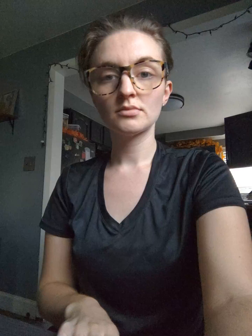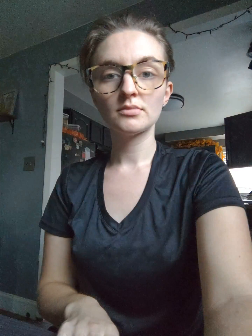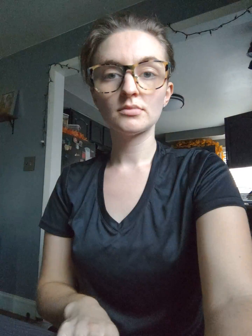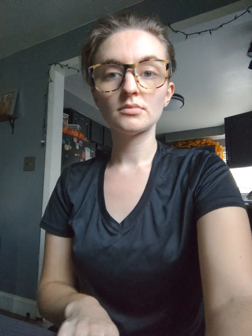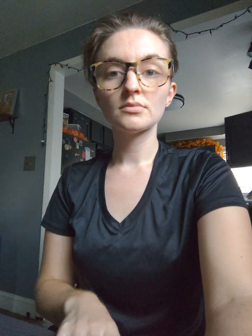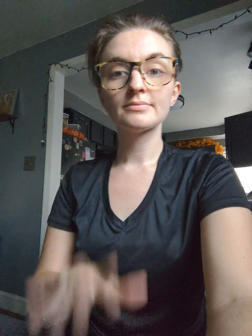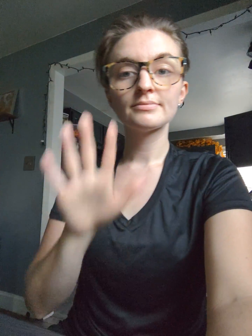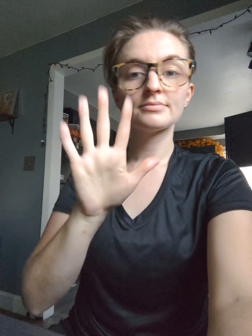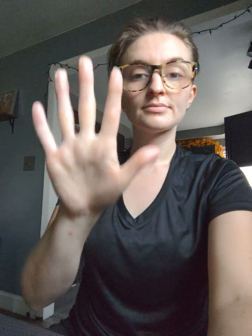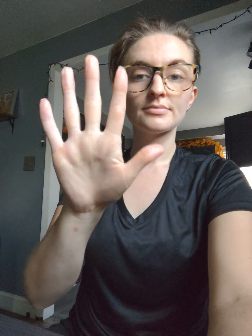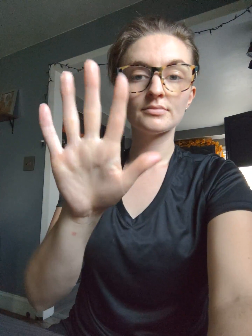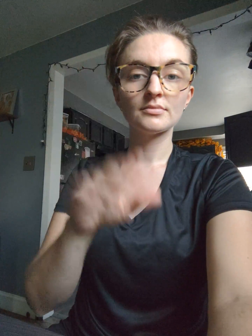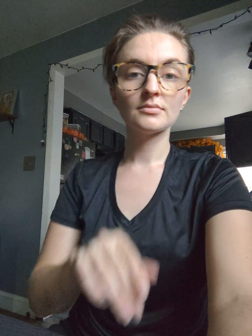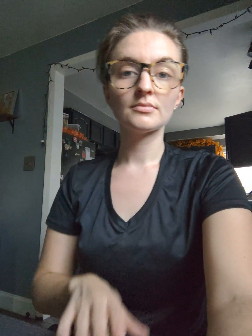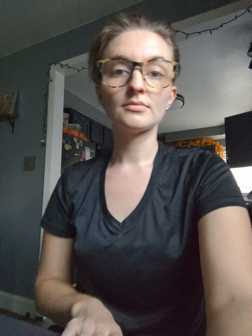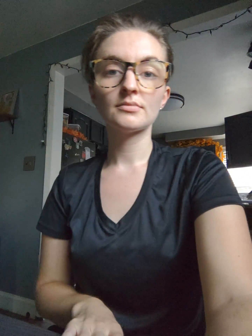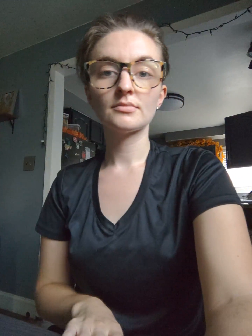give me five